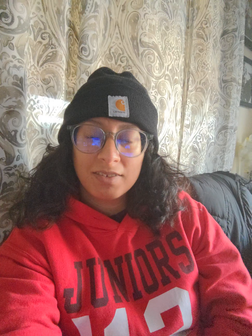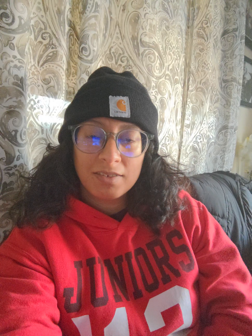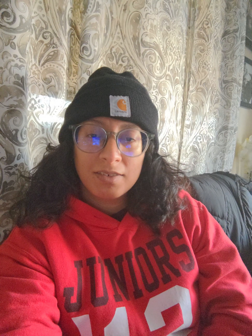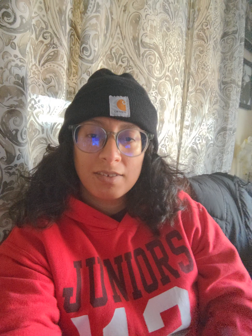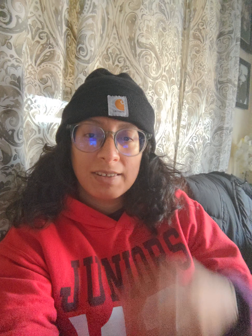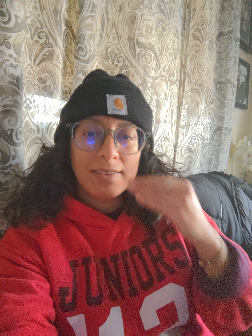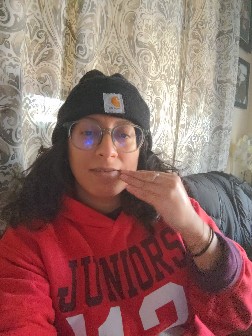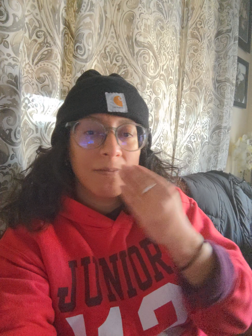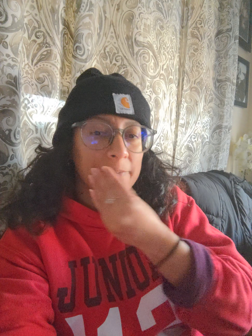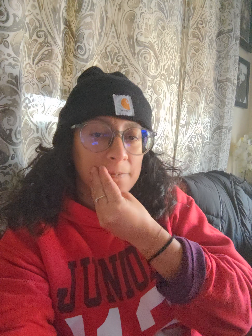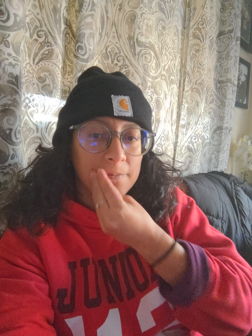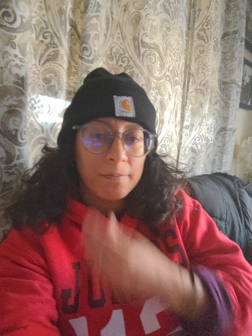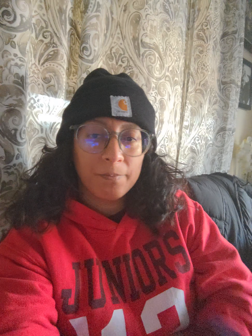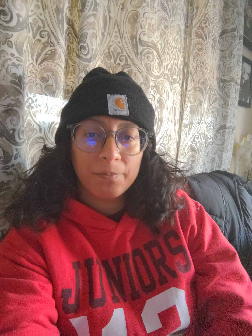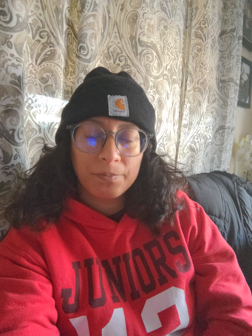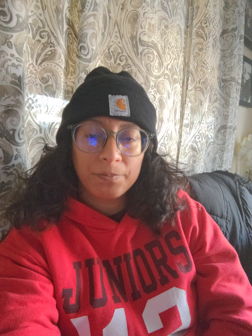napkin